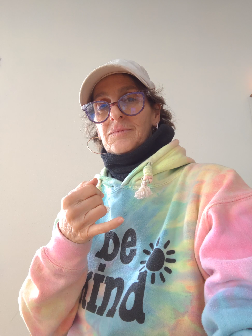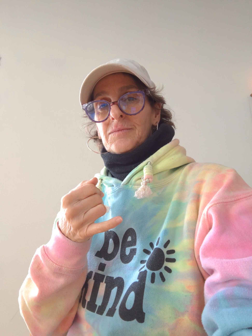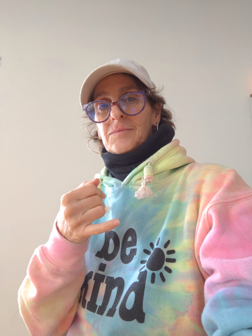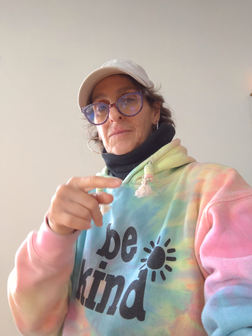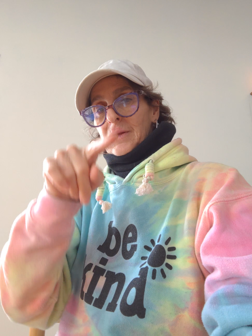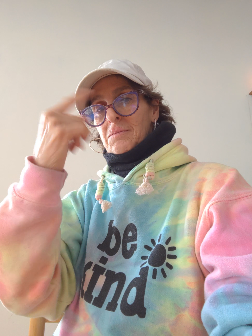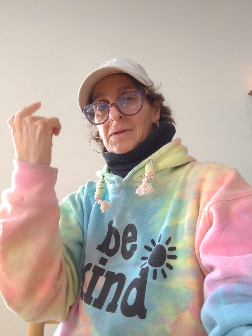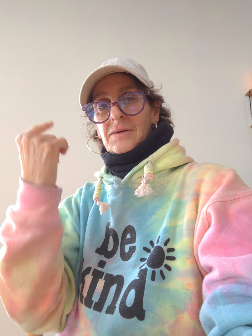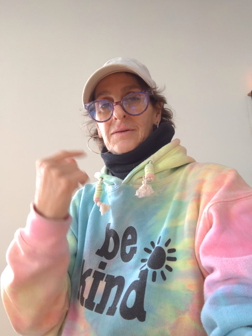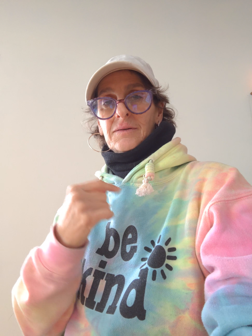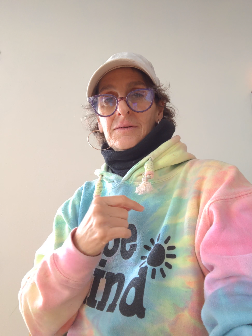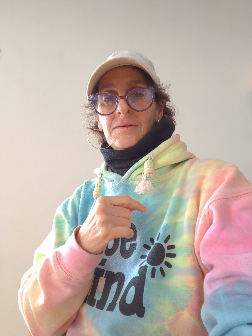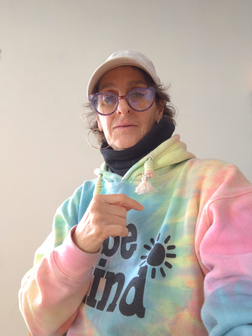black